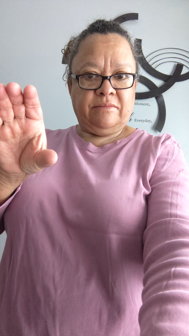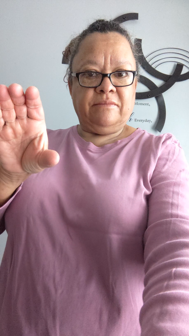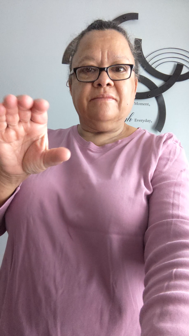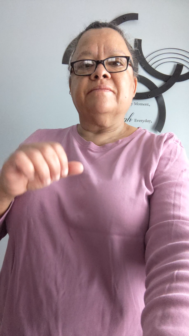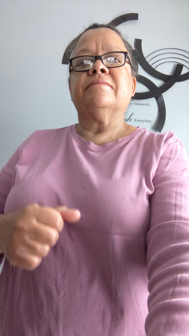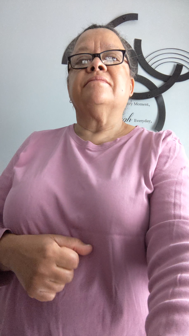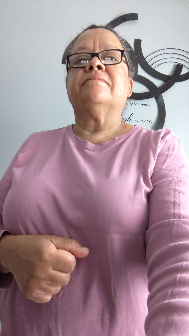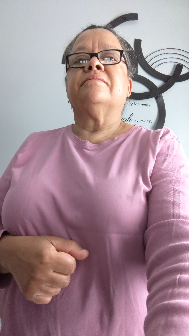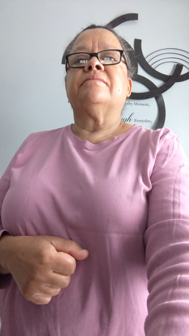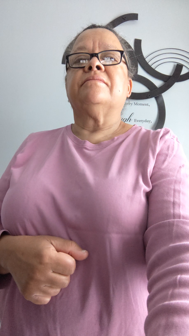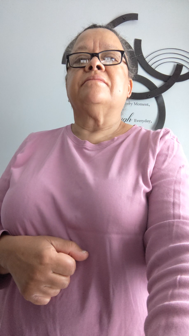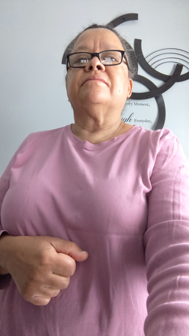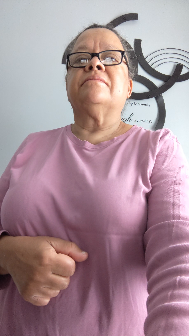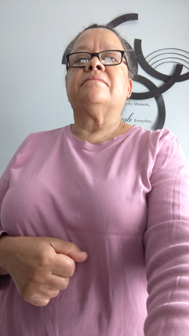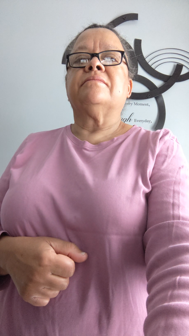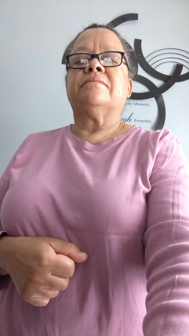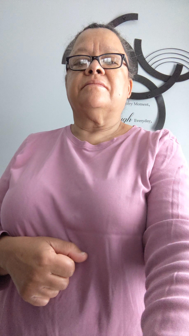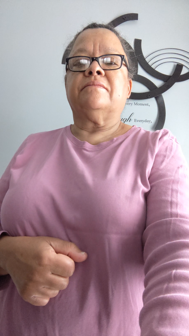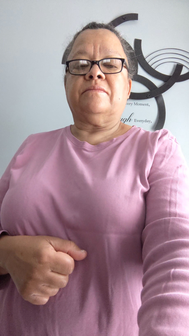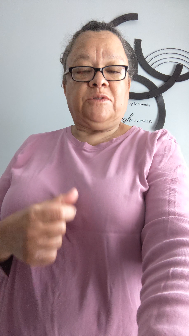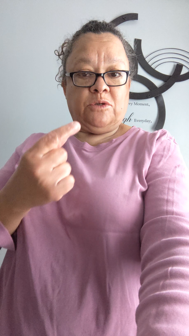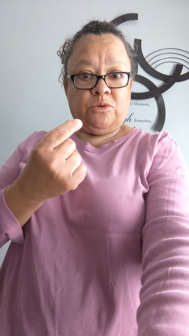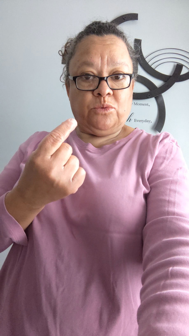do